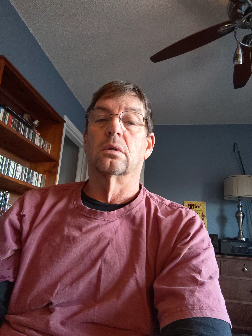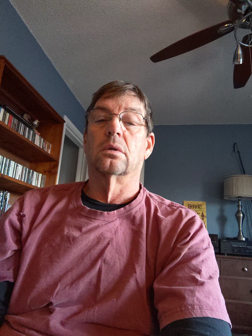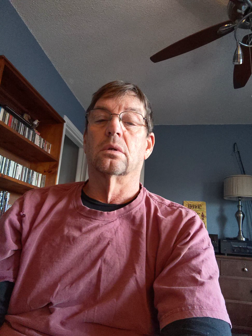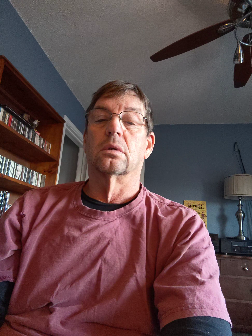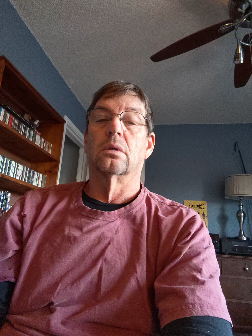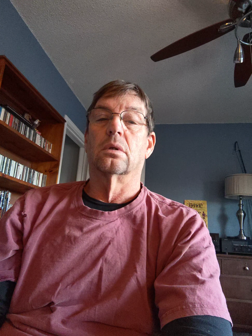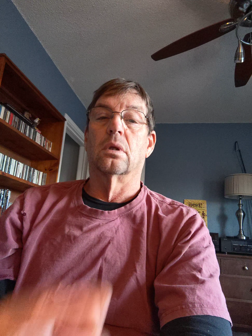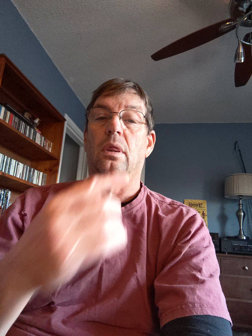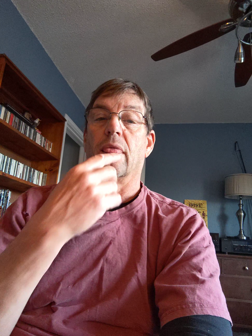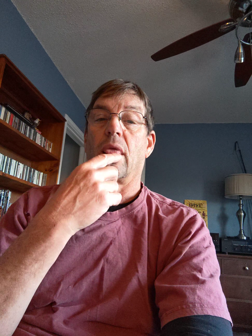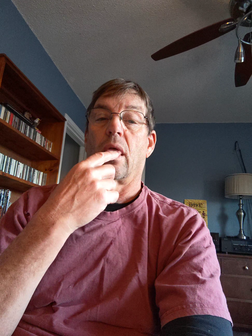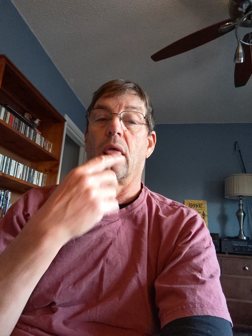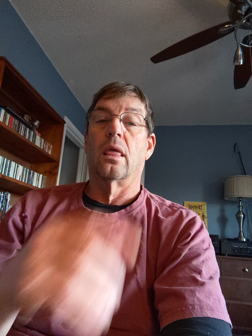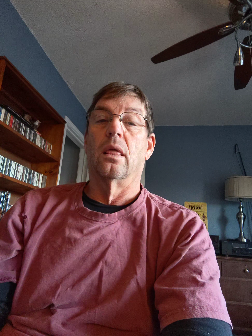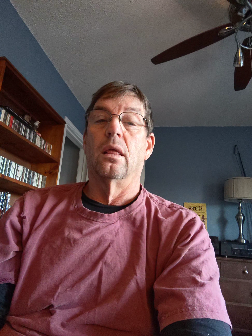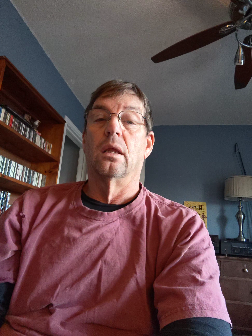tongue